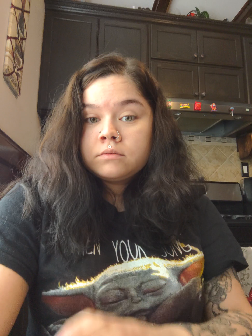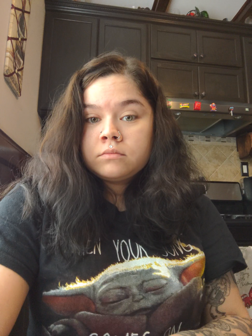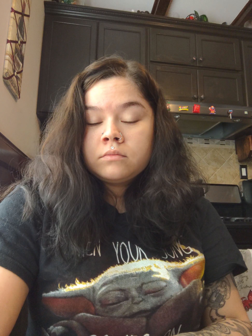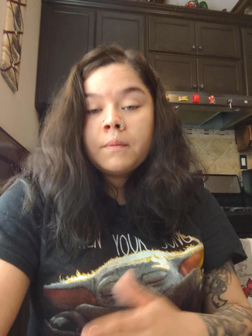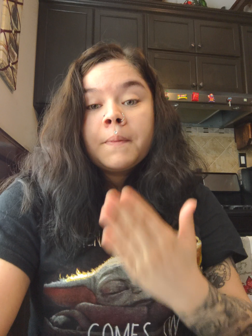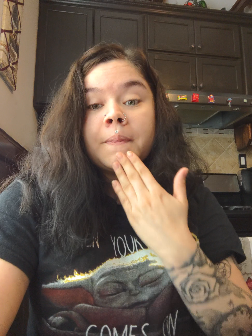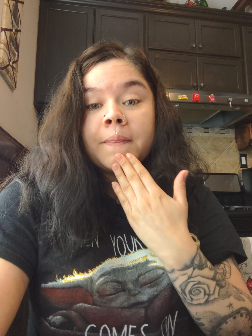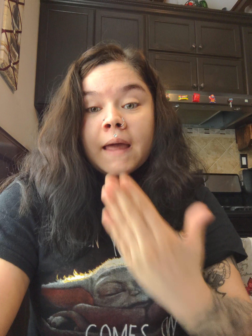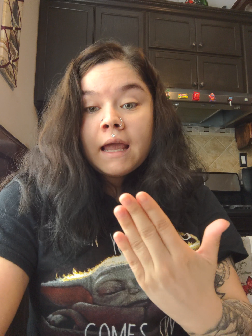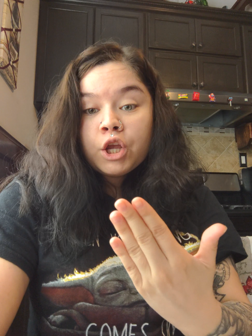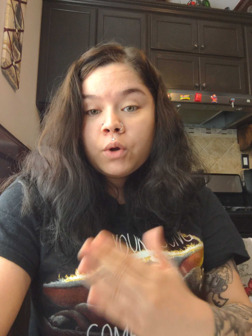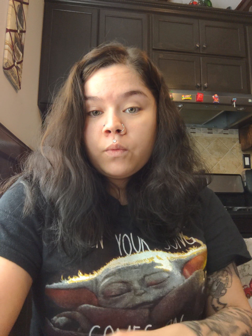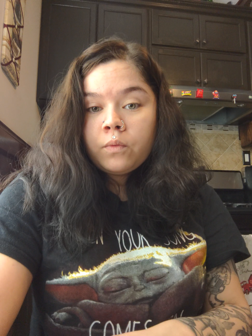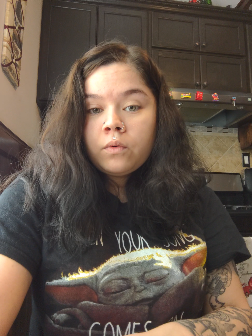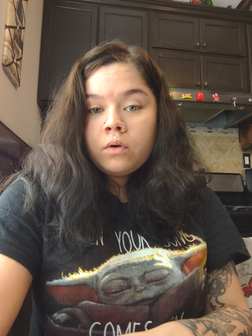thank you